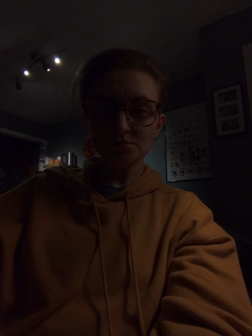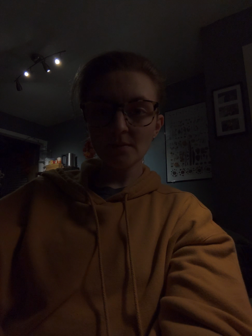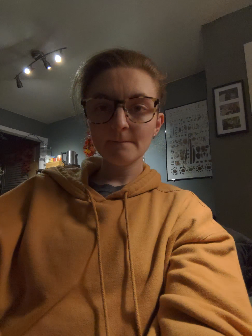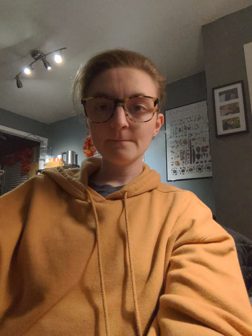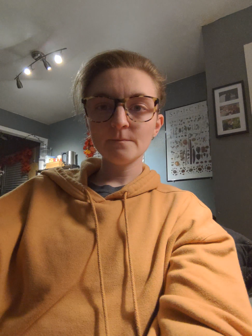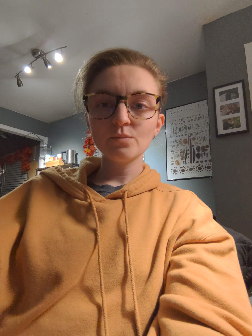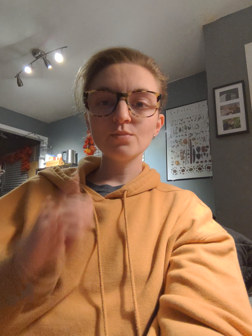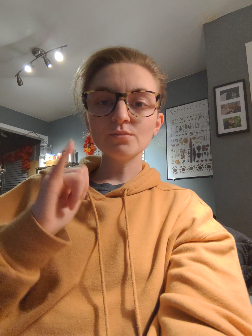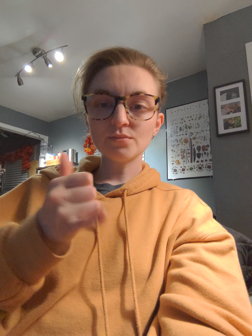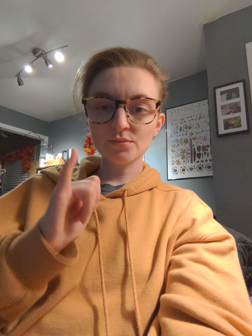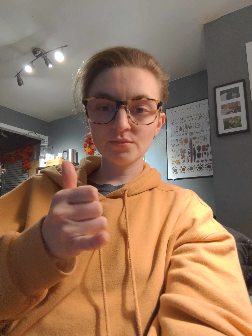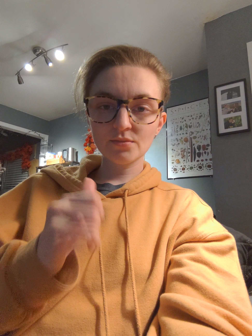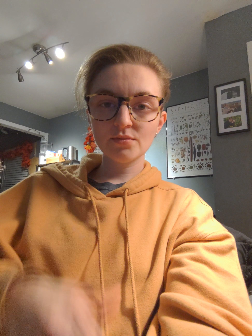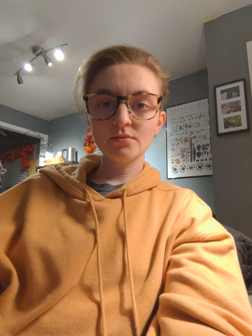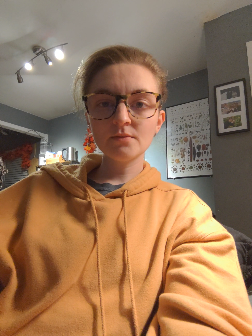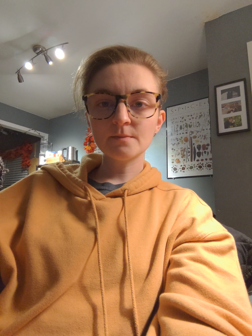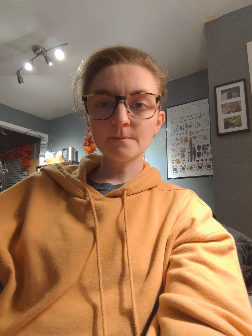rocking chair